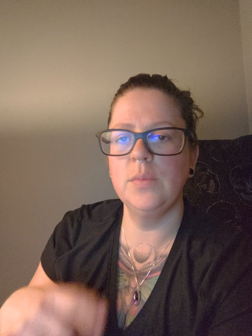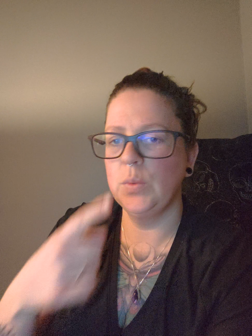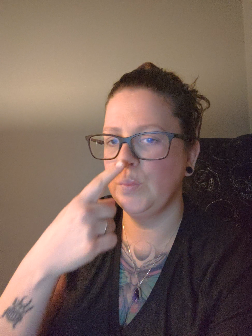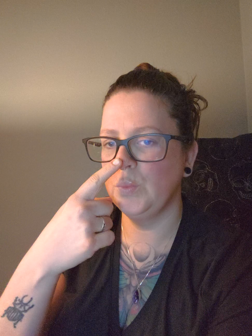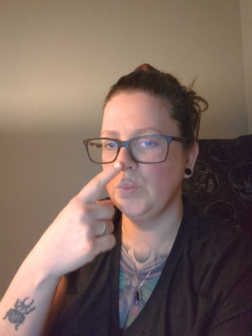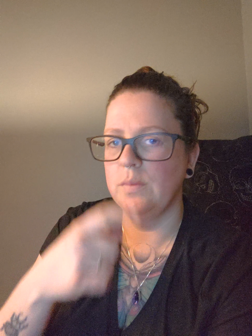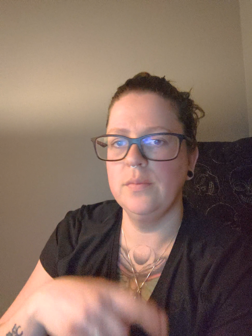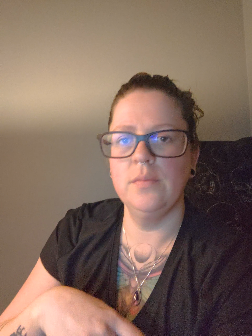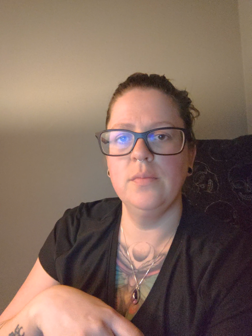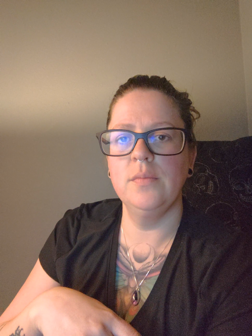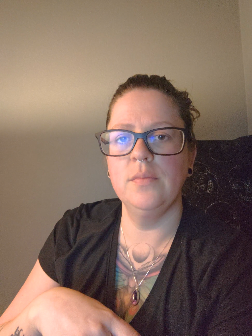nose